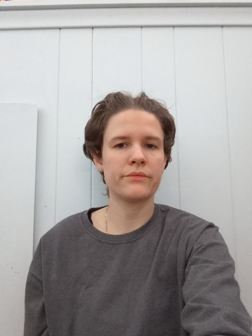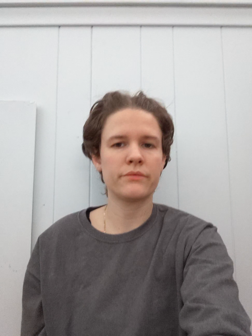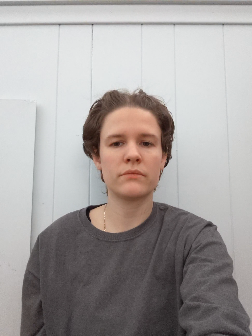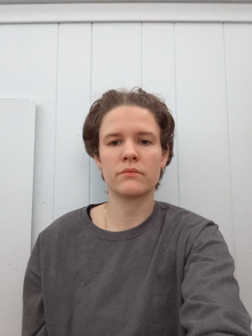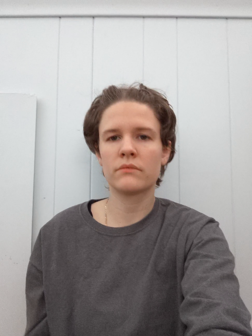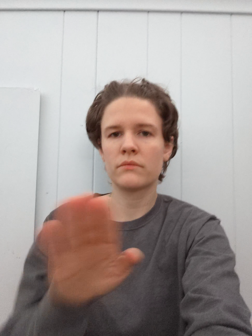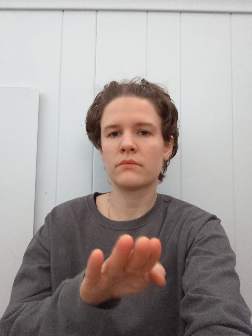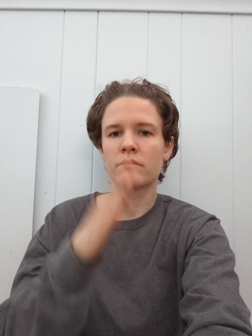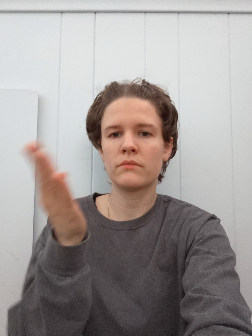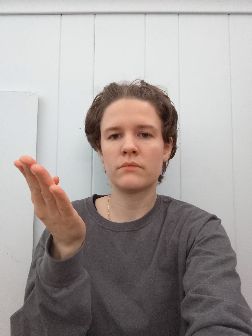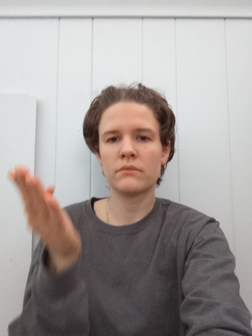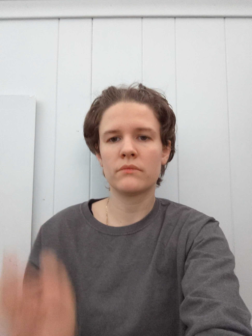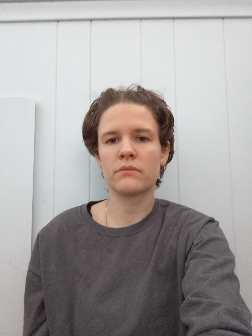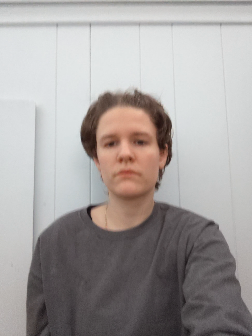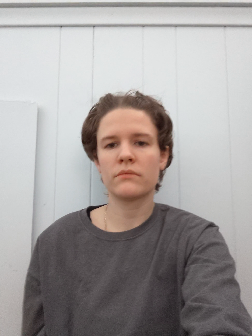open